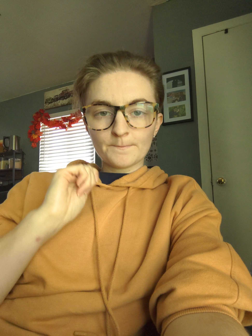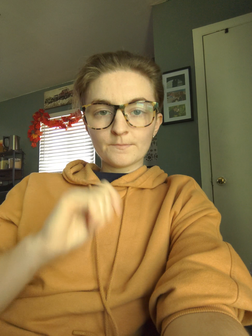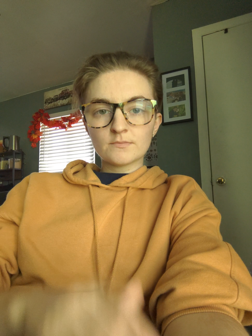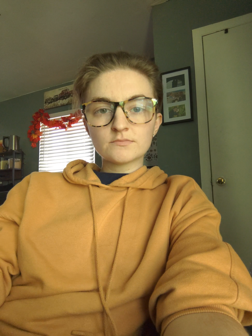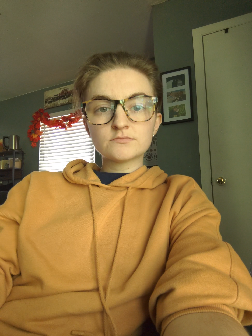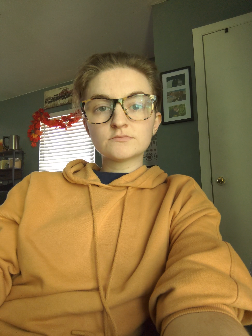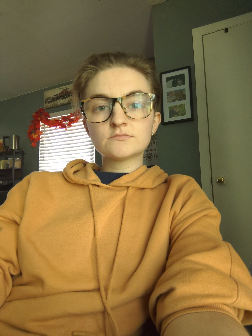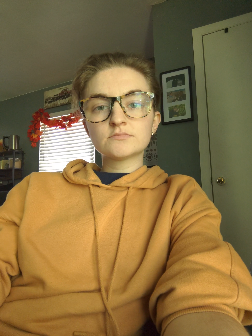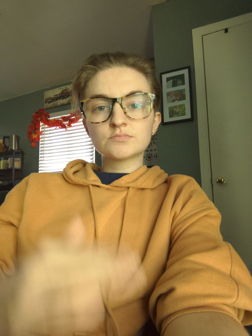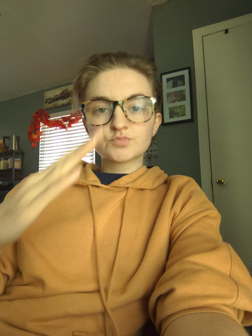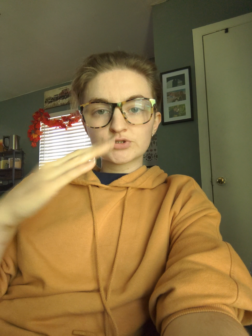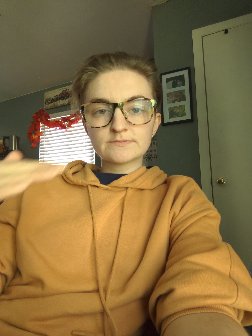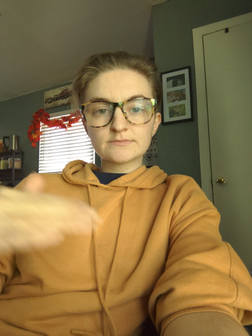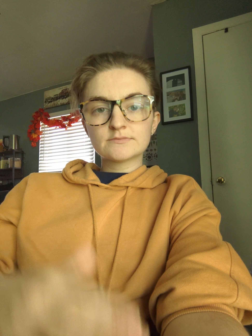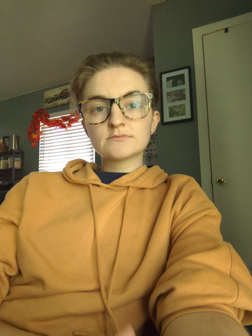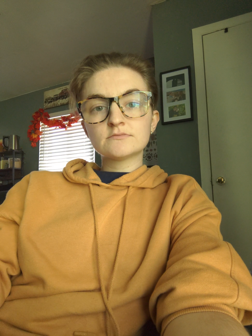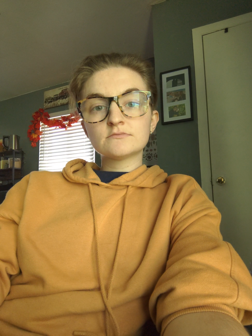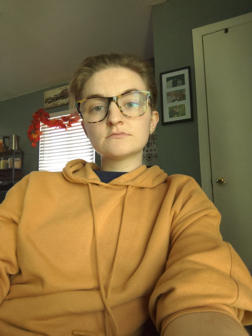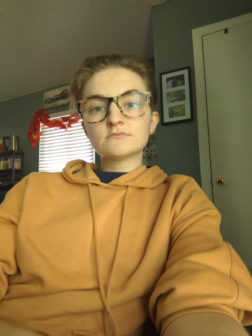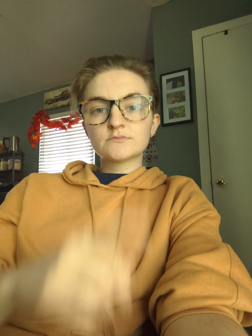roof